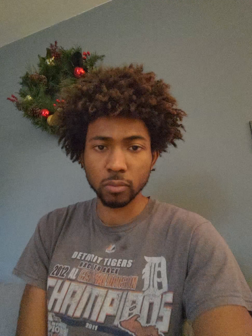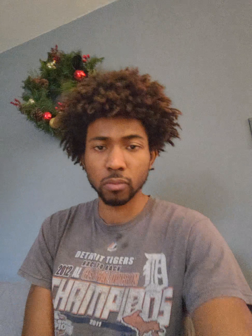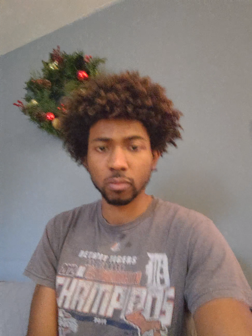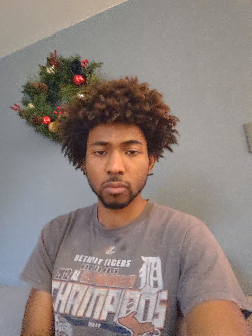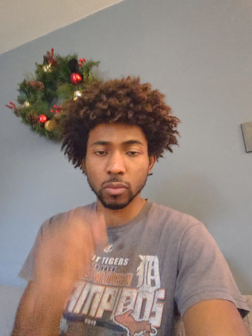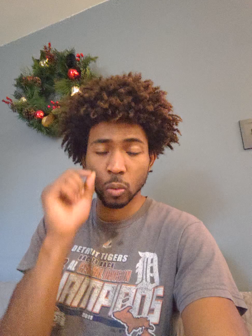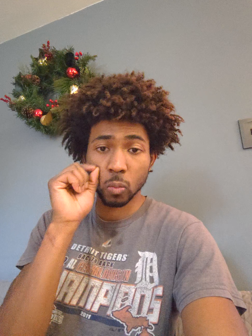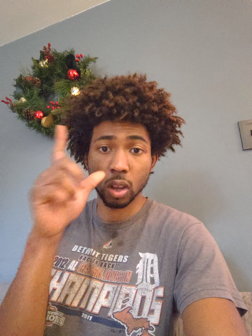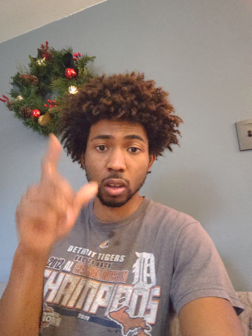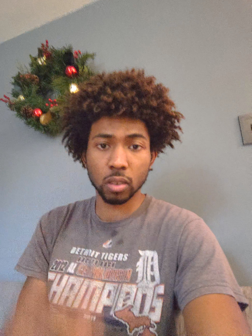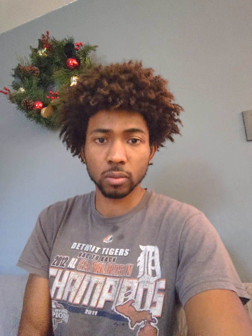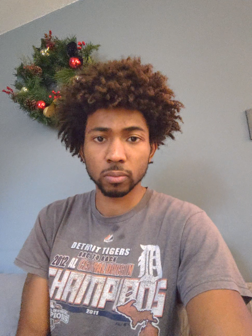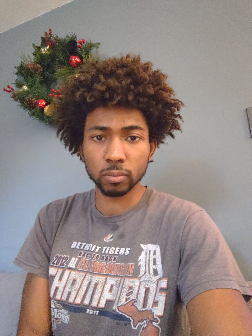wake